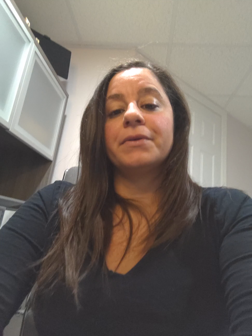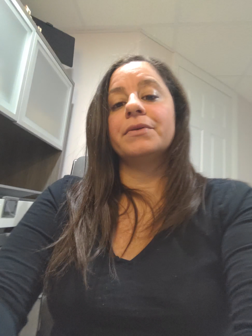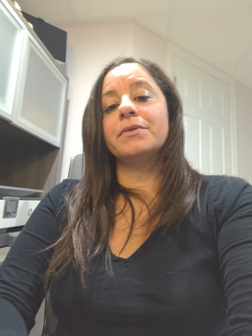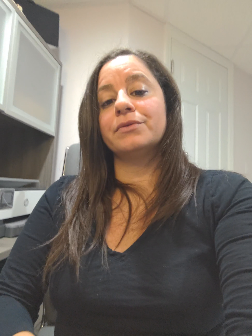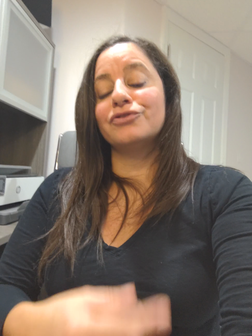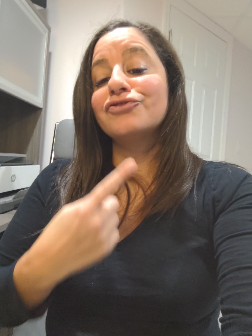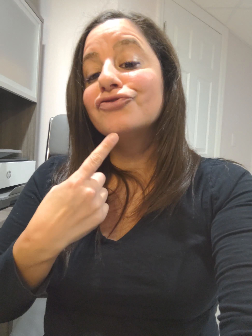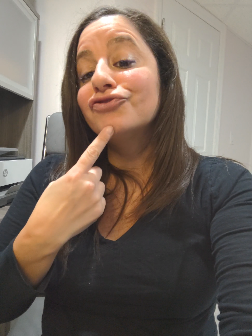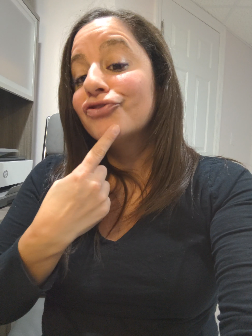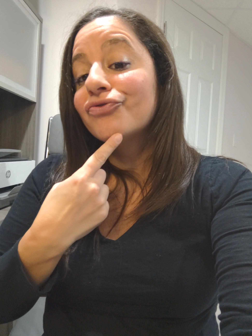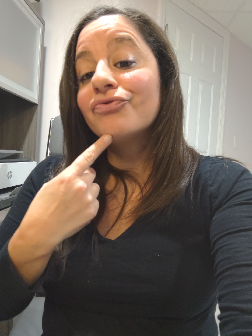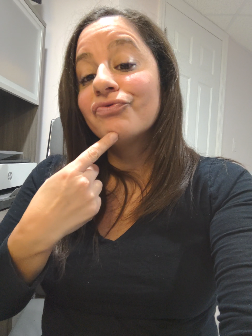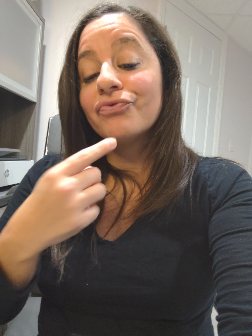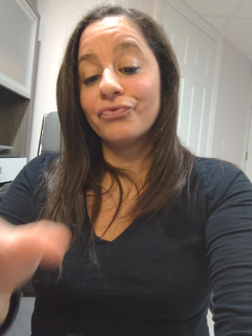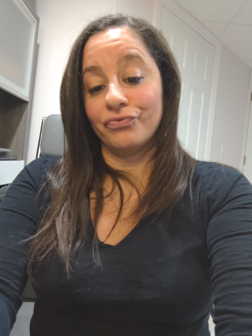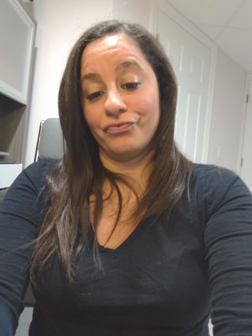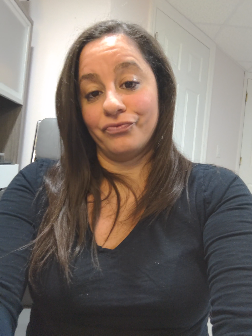chin